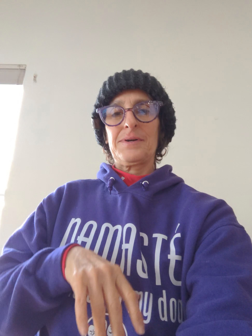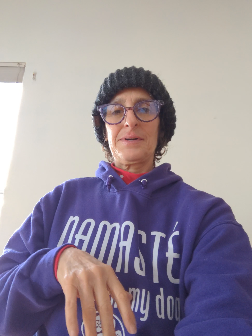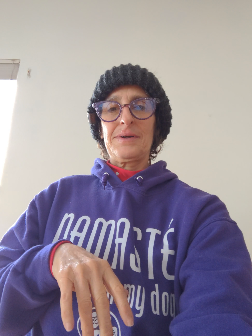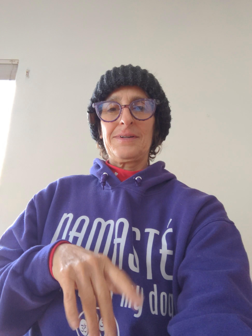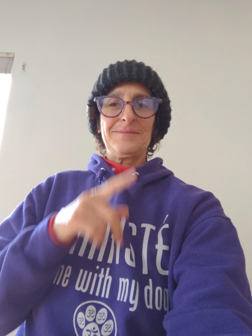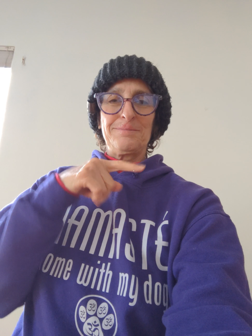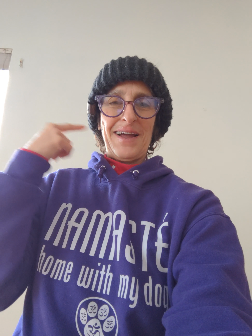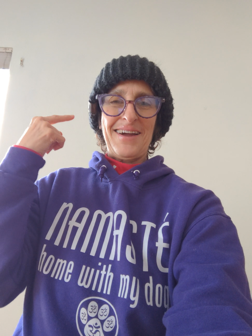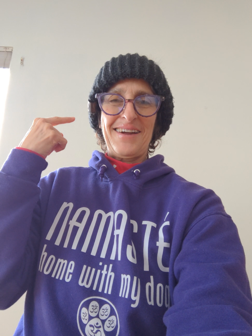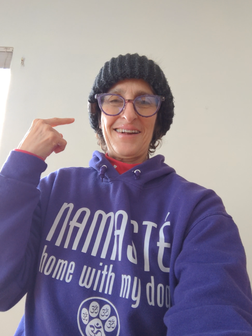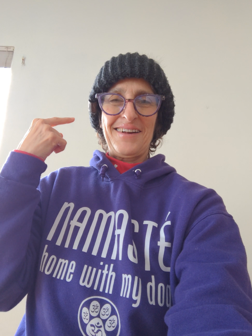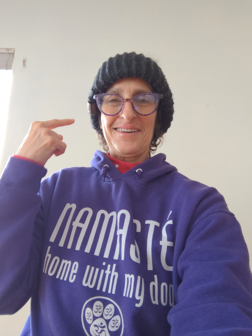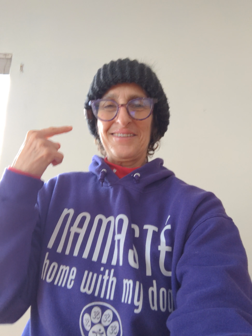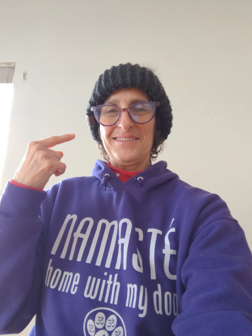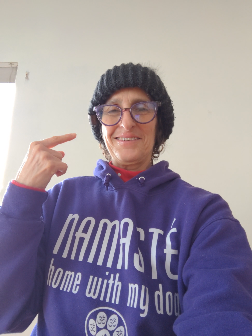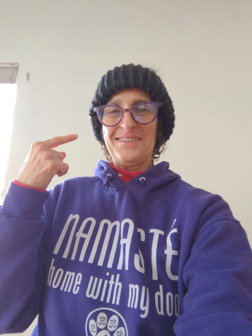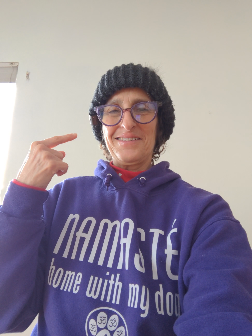smile